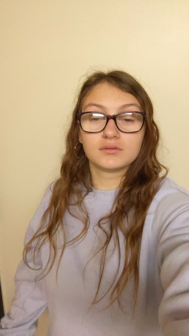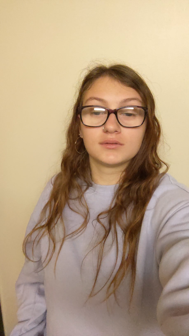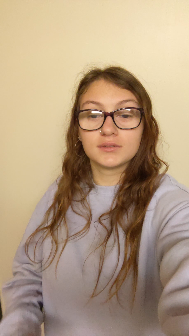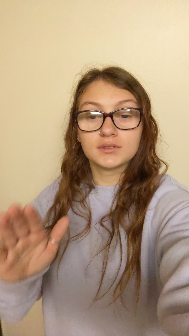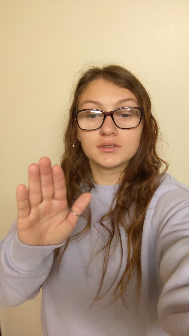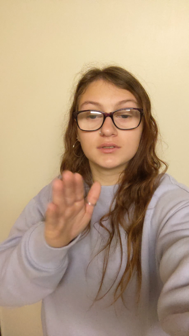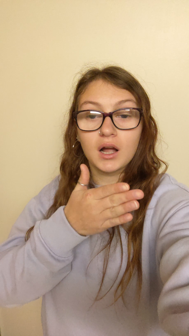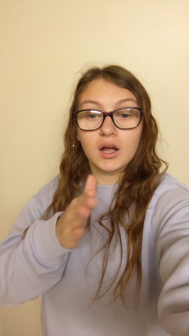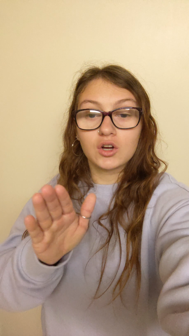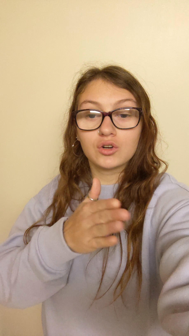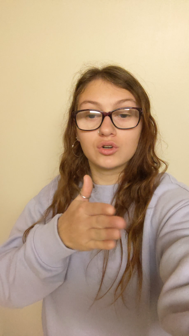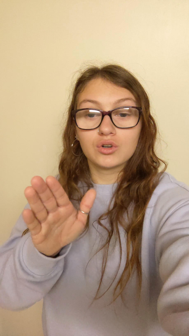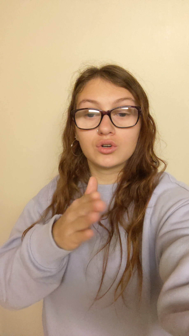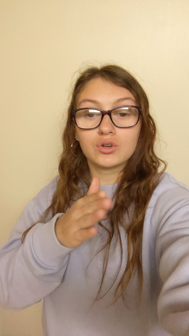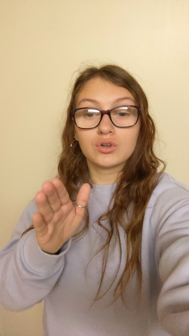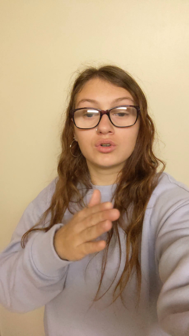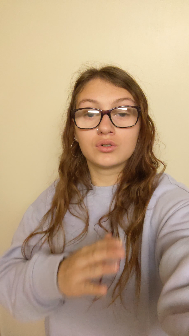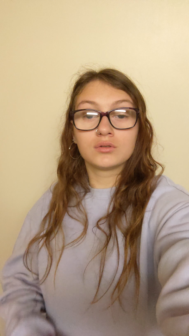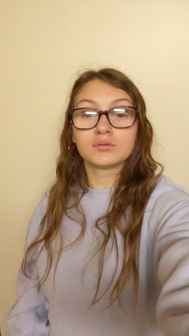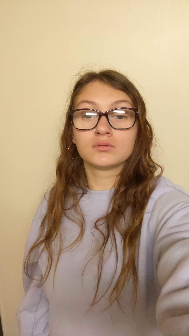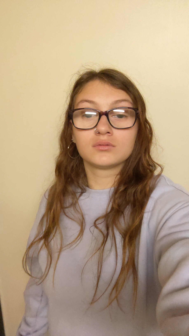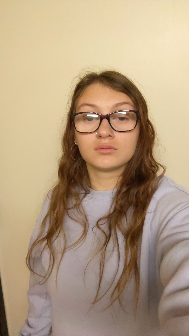share